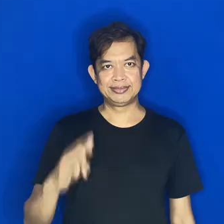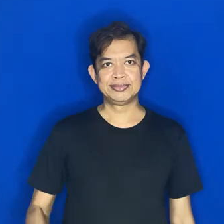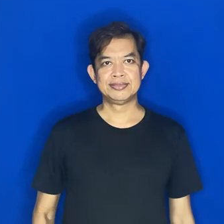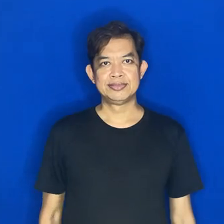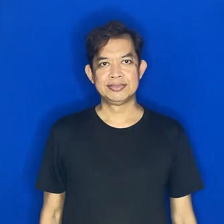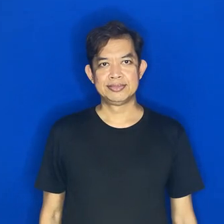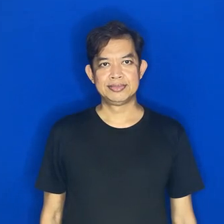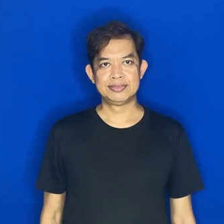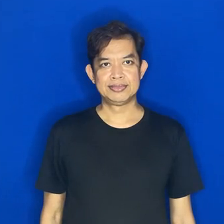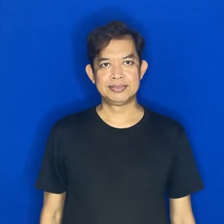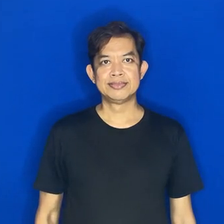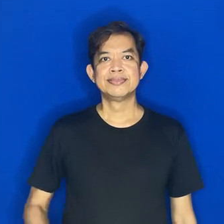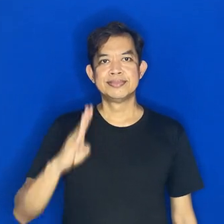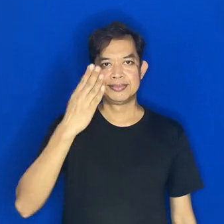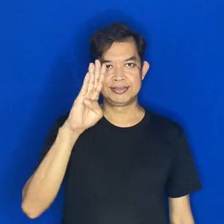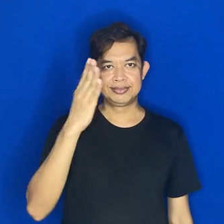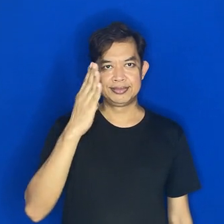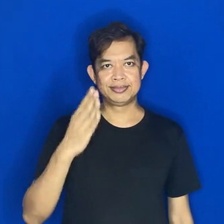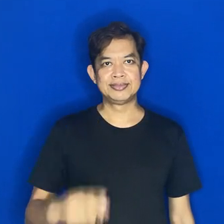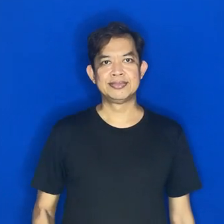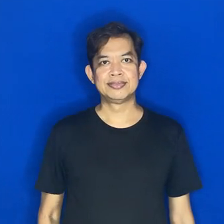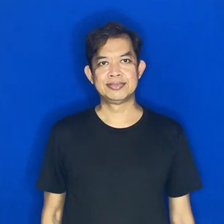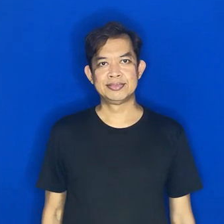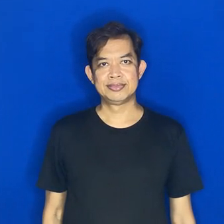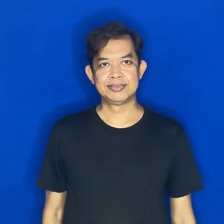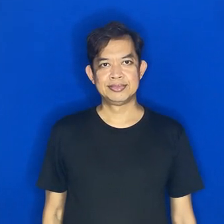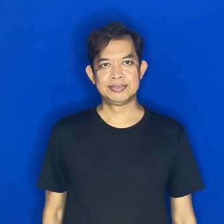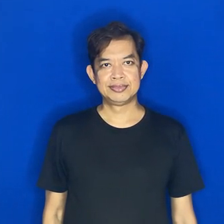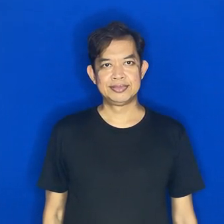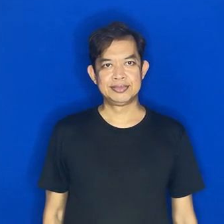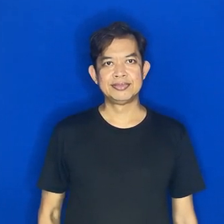blue